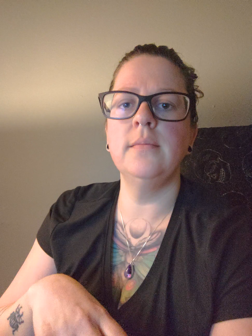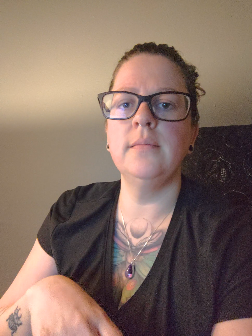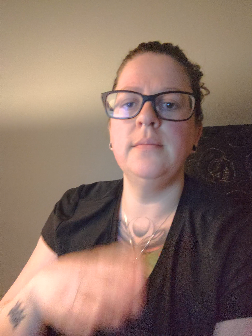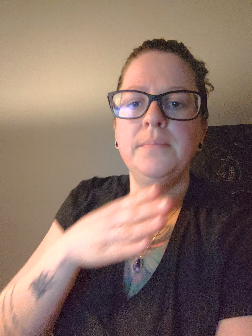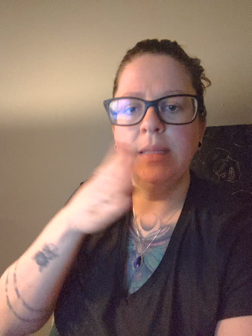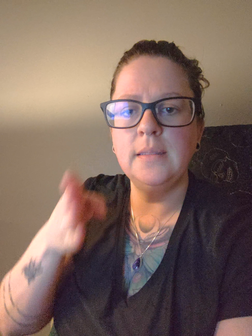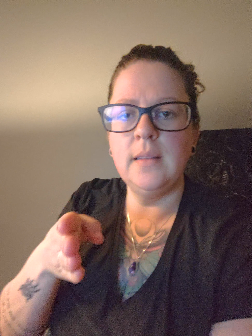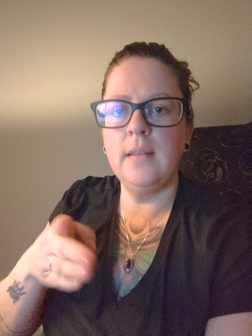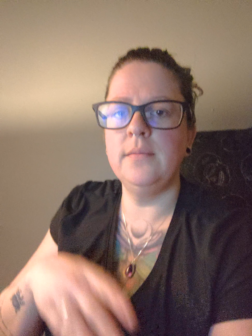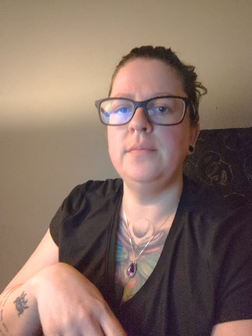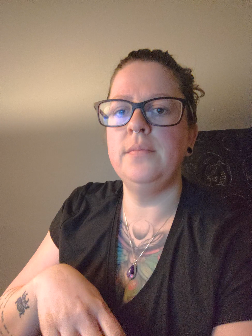beside